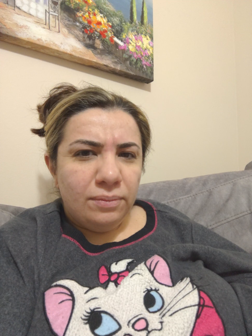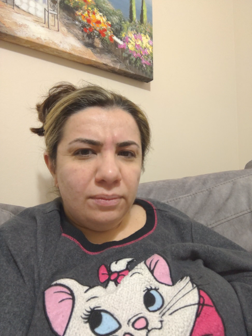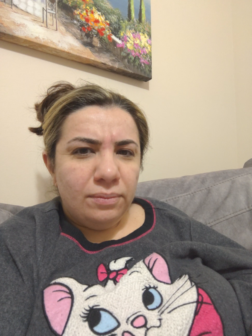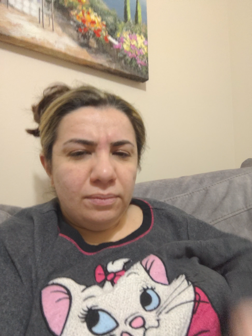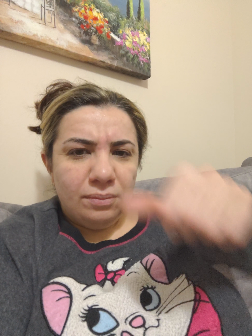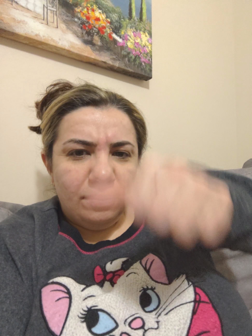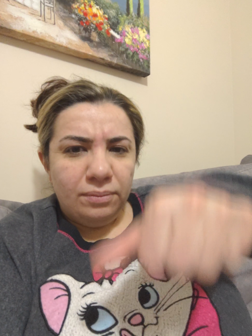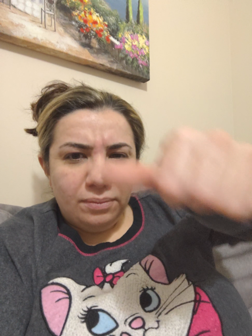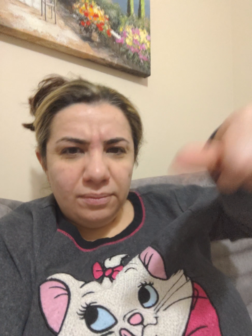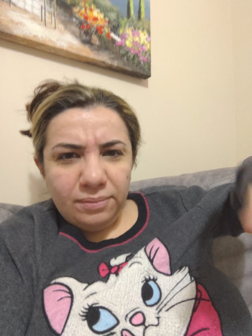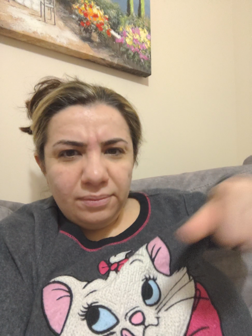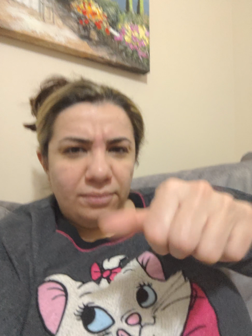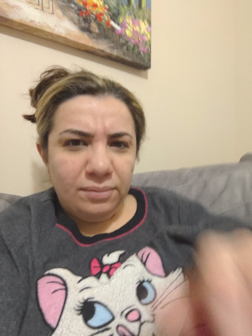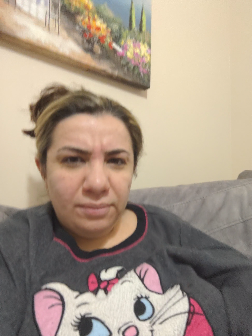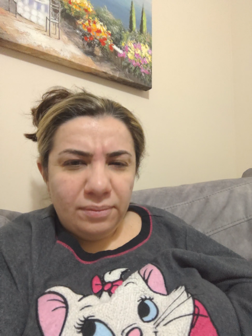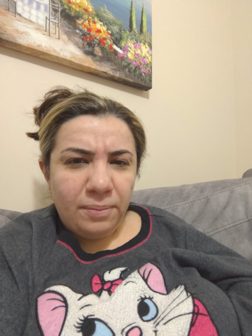puzzle